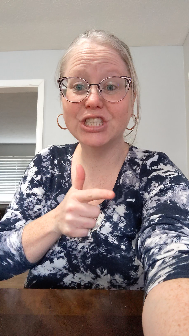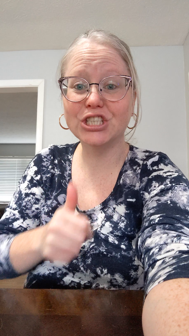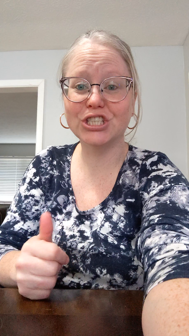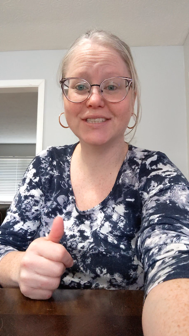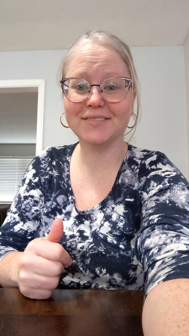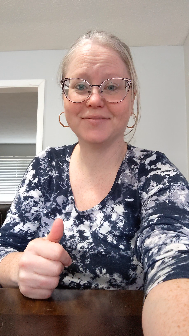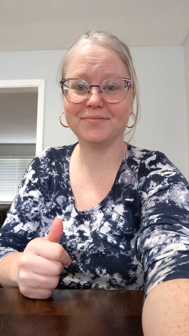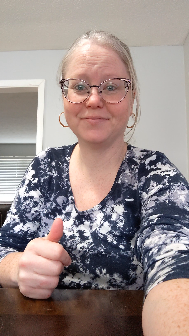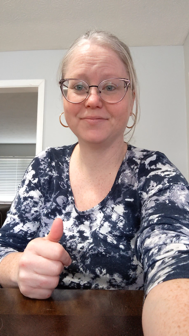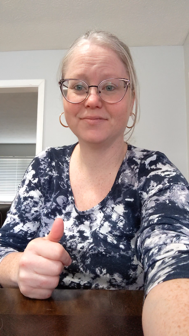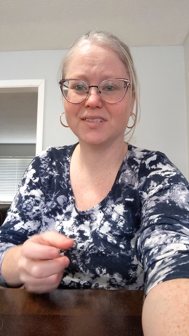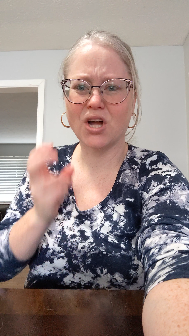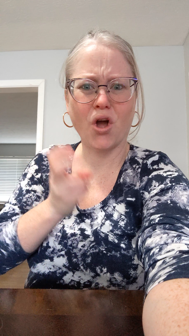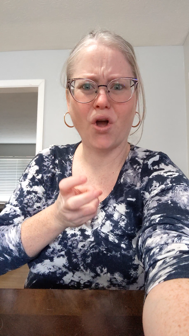hard